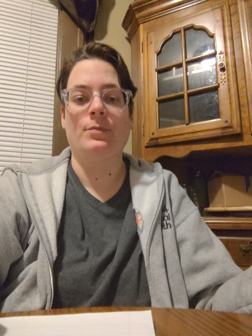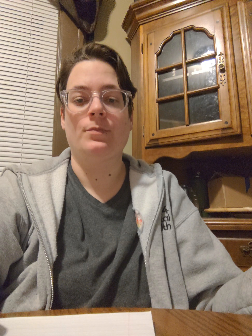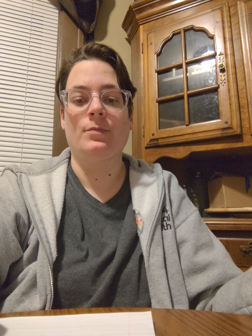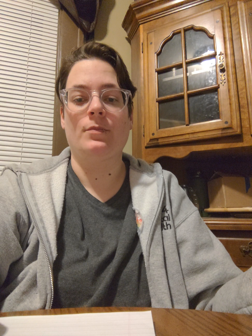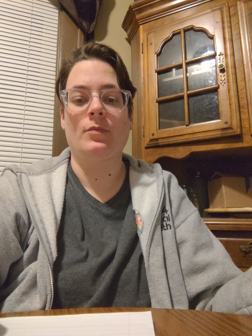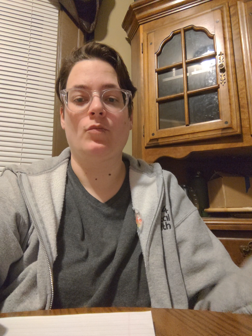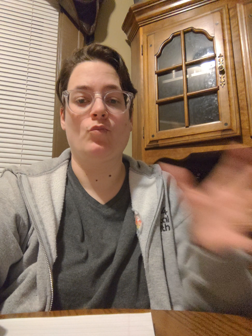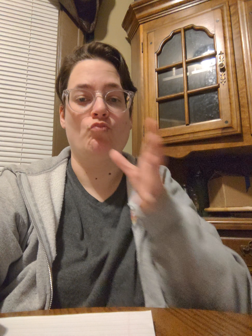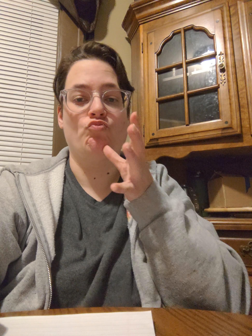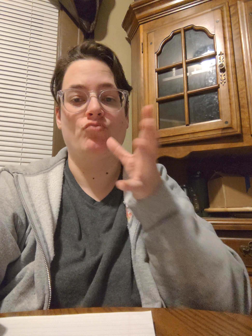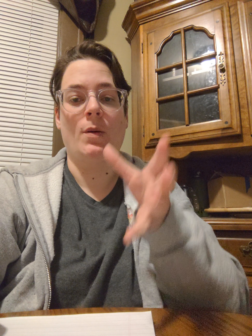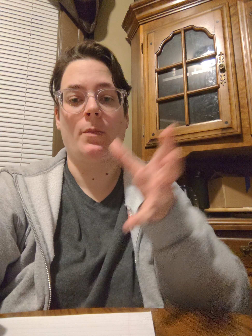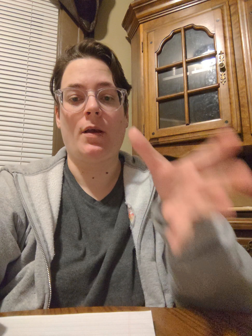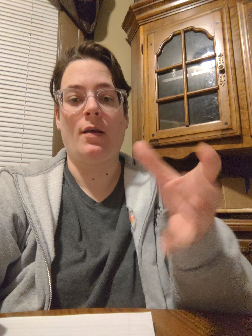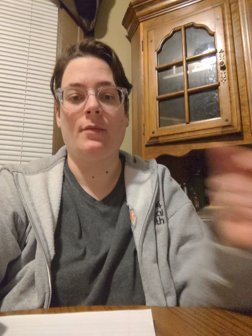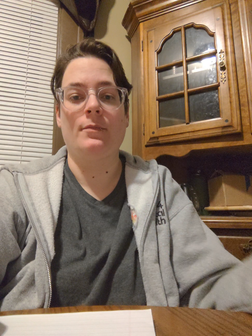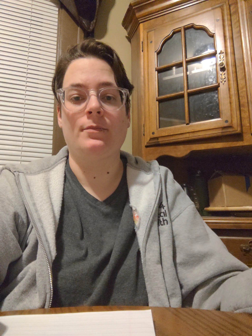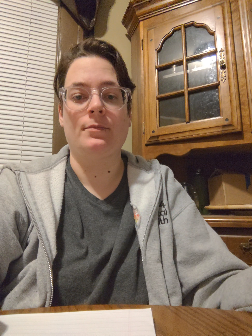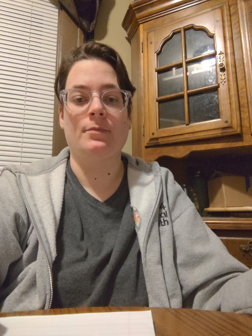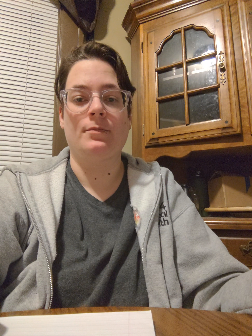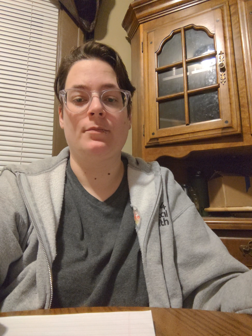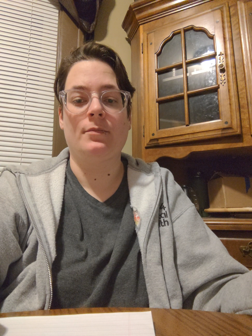grandma